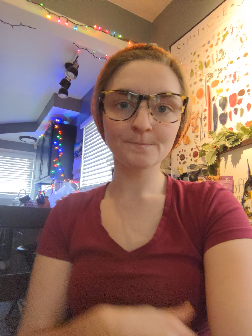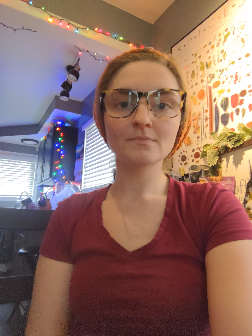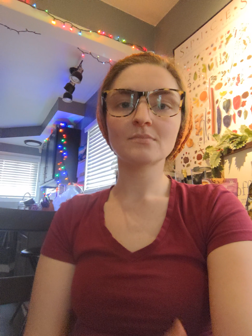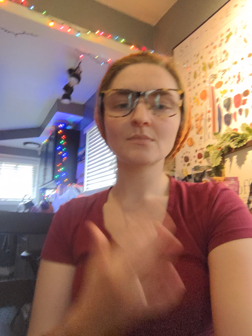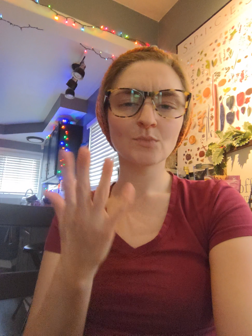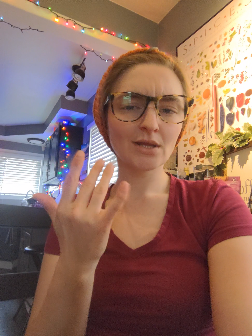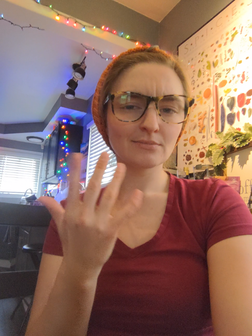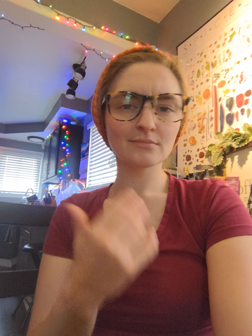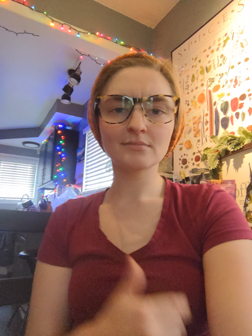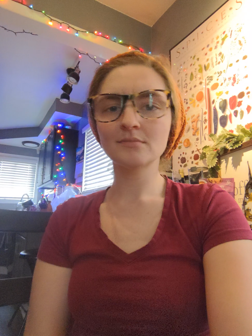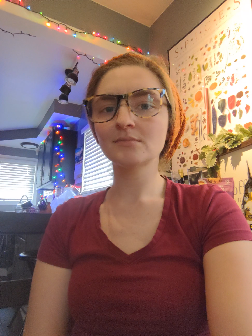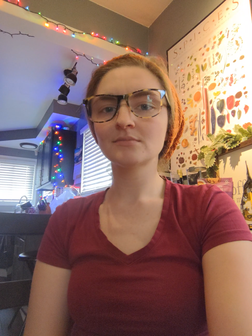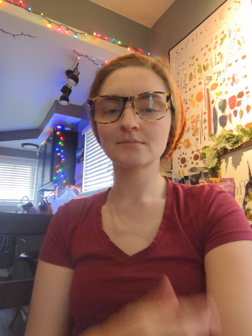wait